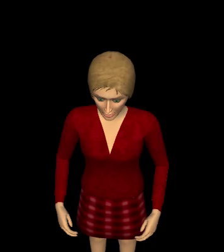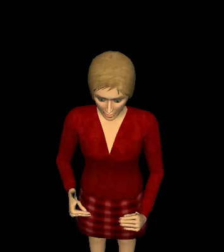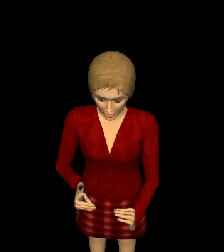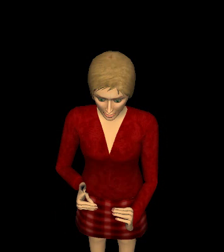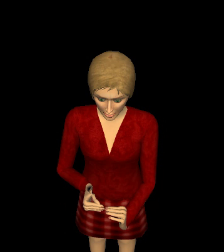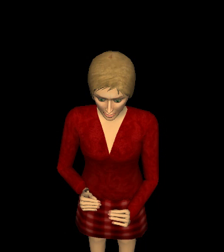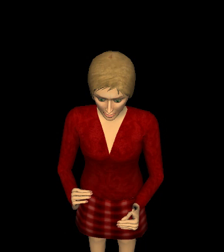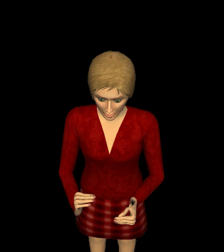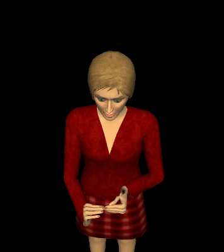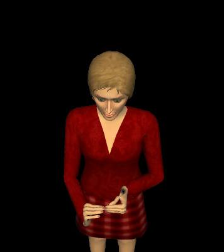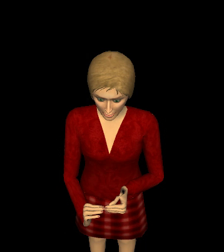مشكلة